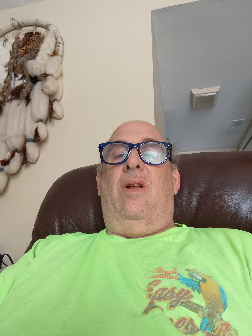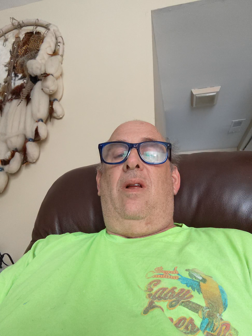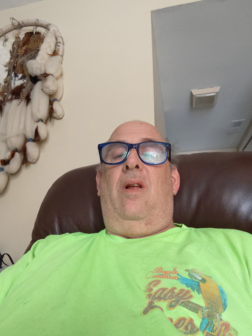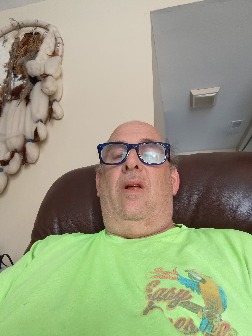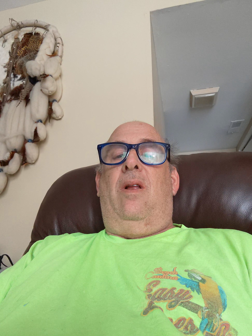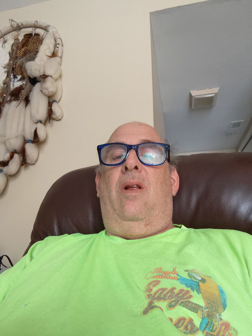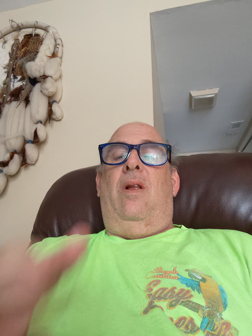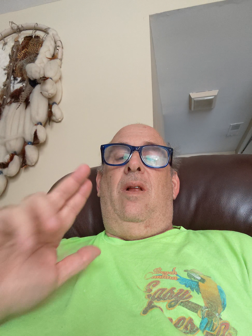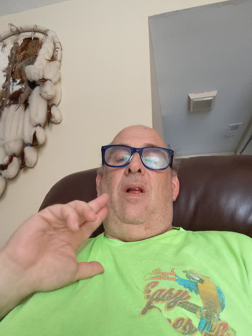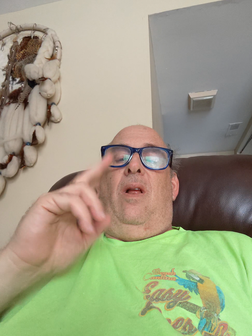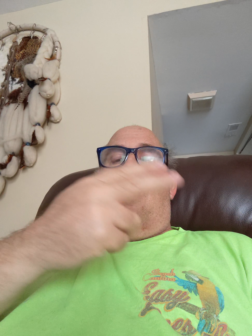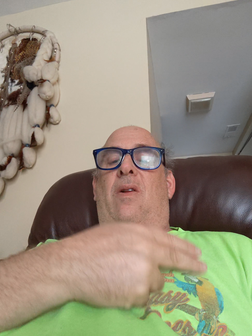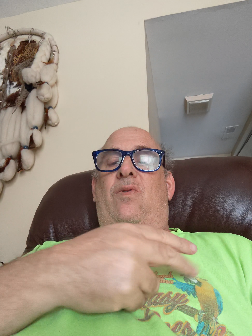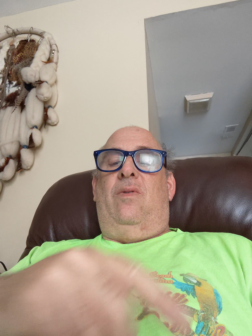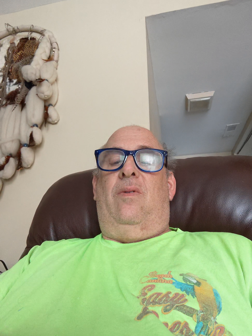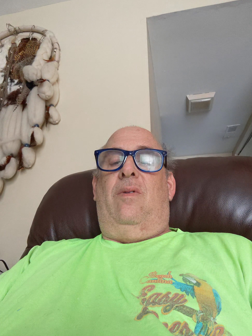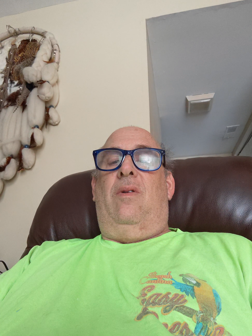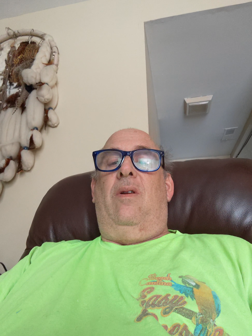we